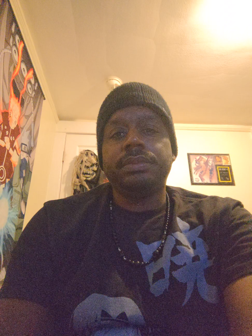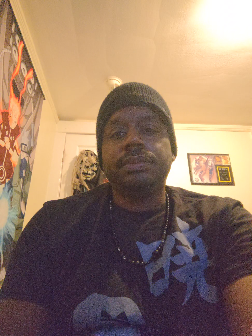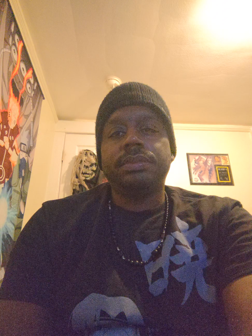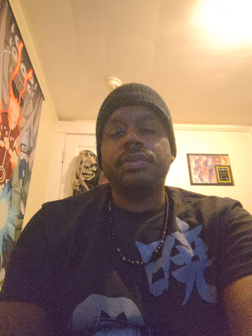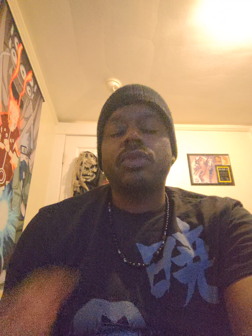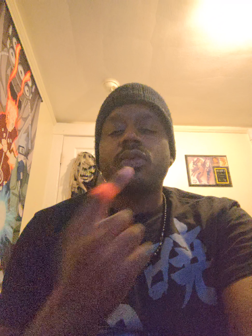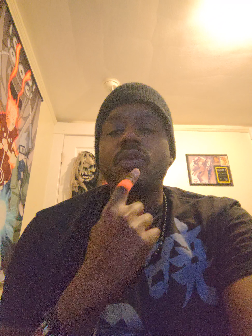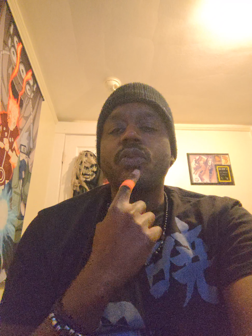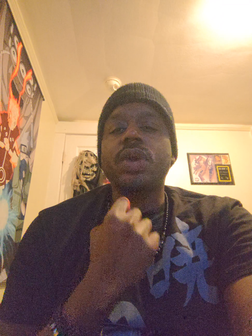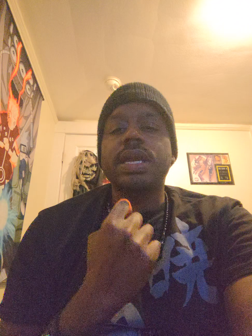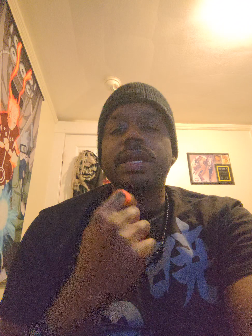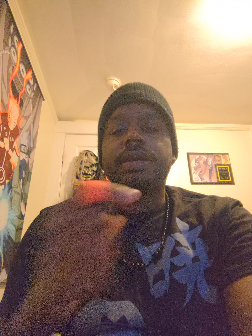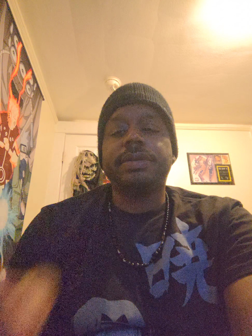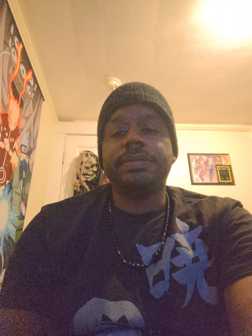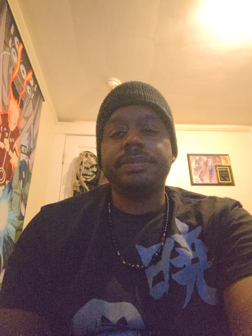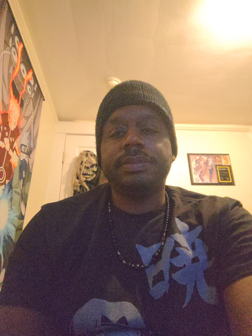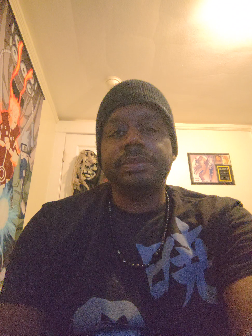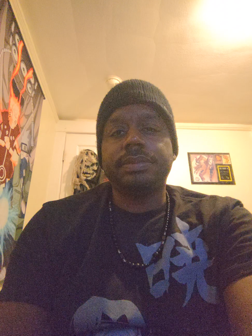red